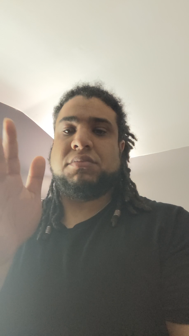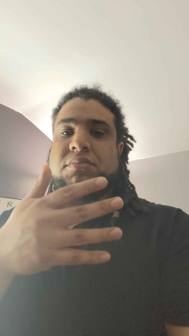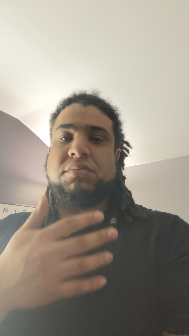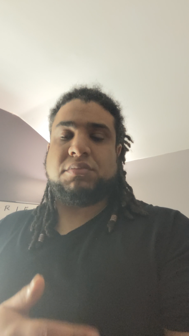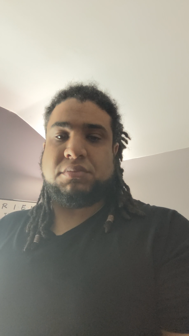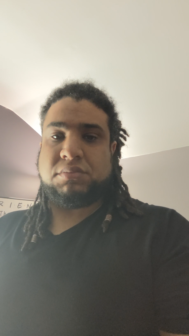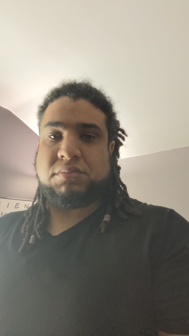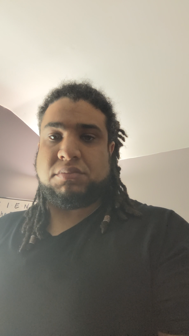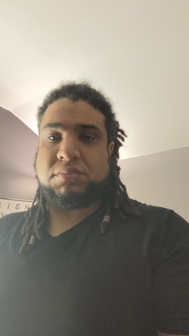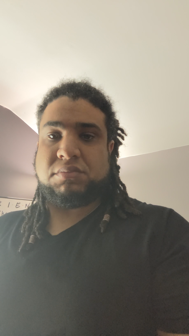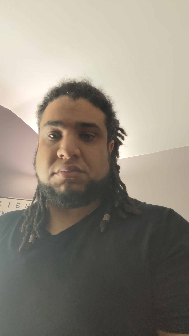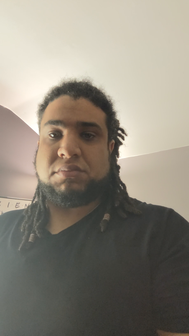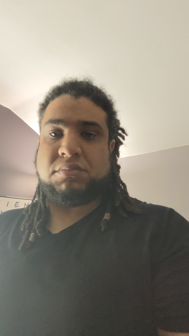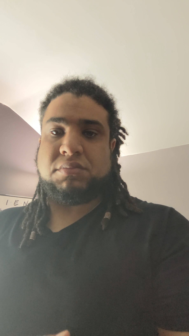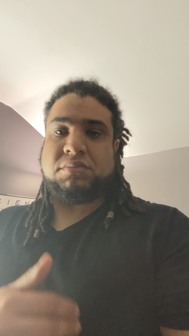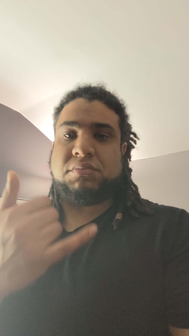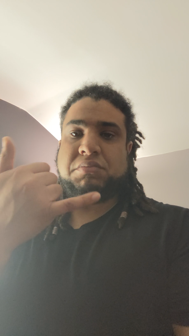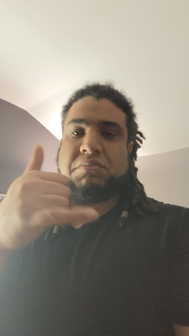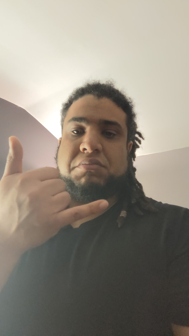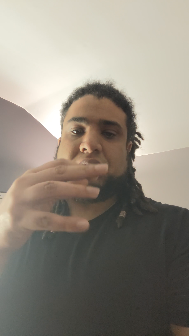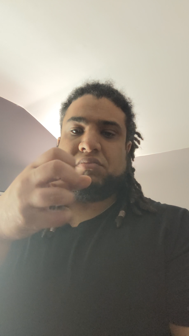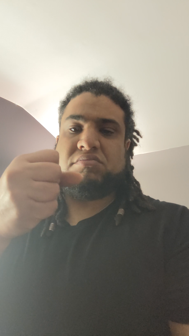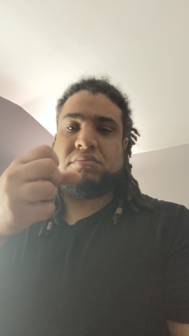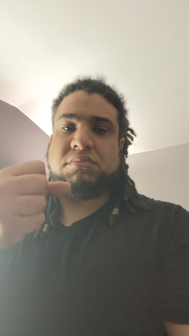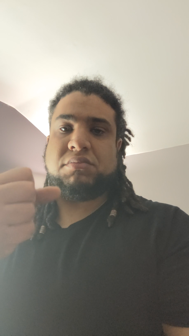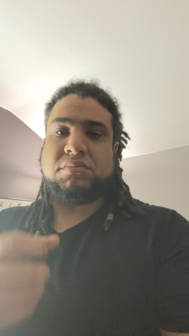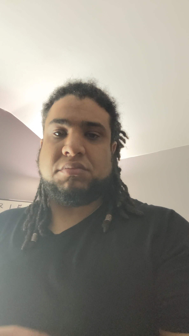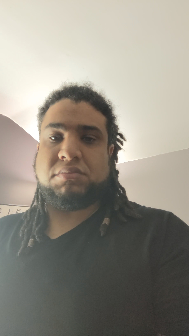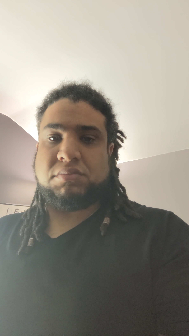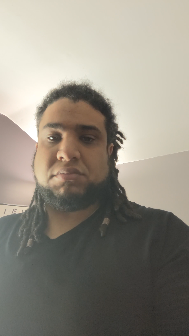play dough